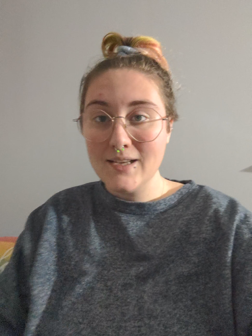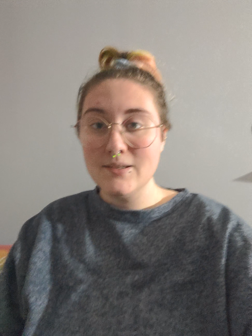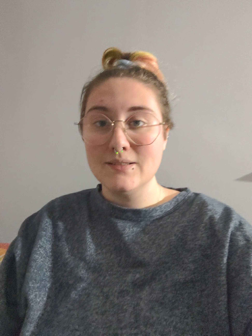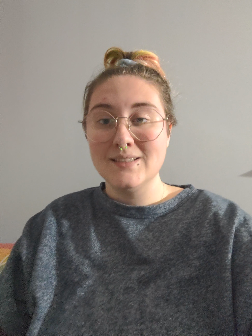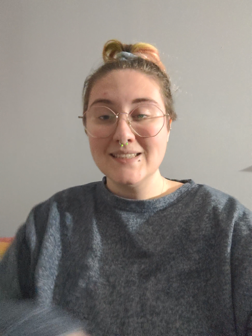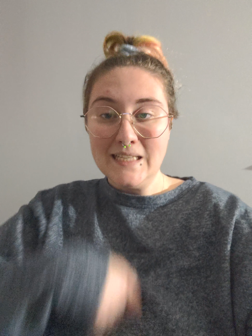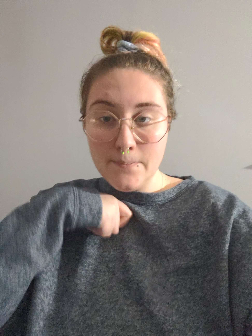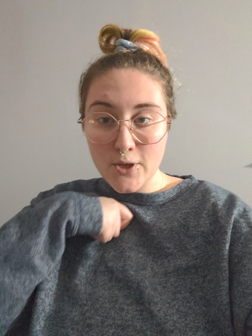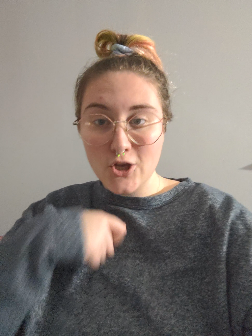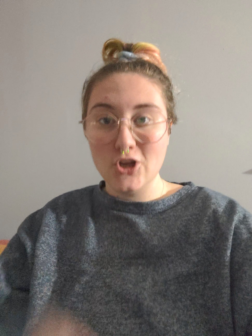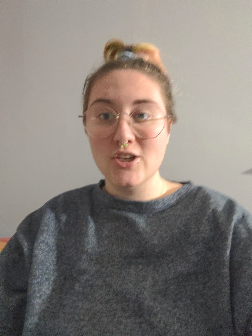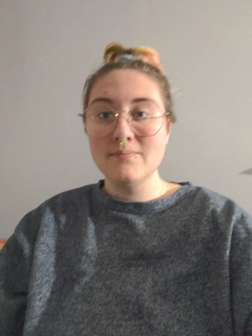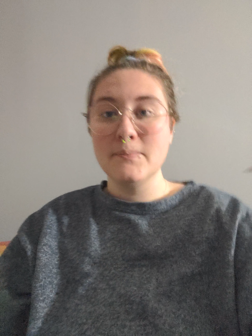zipper